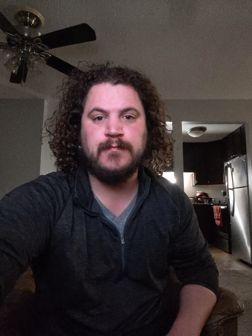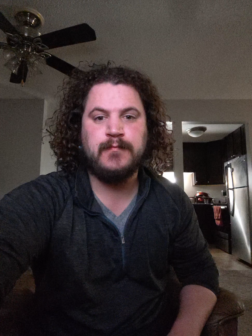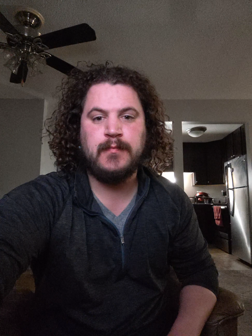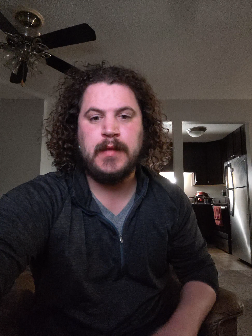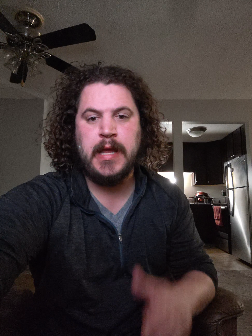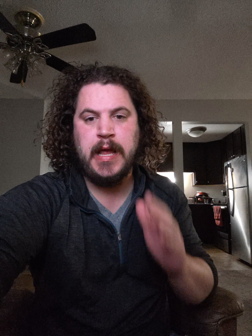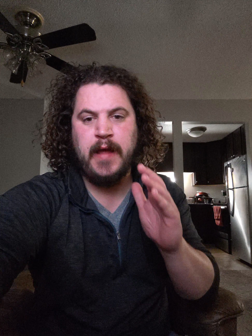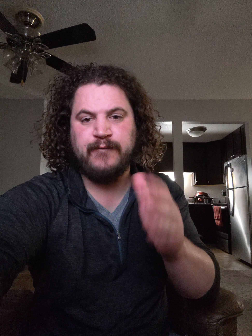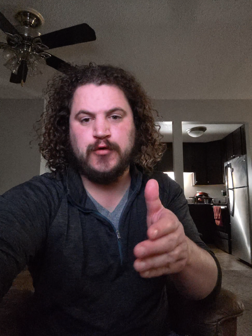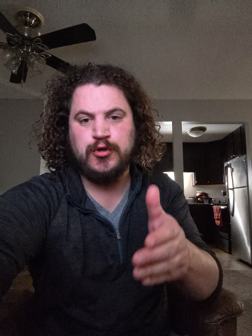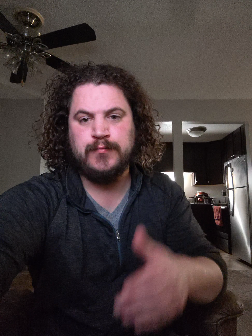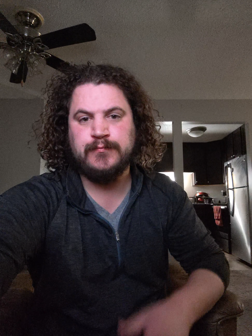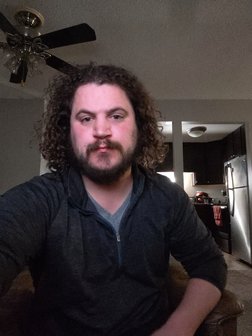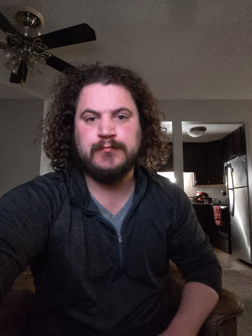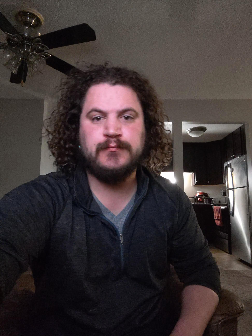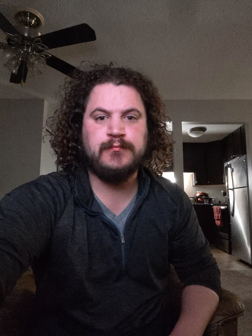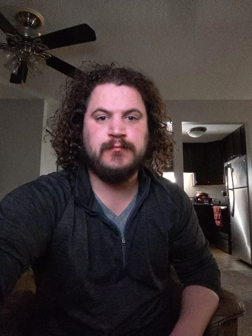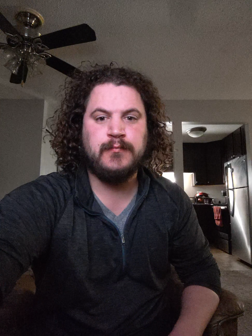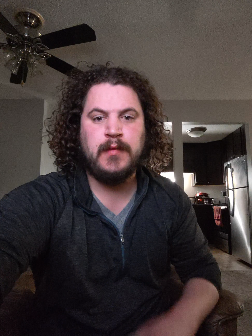after